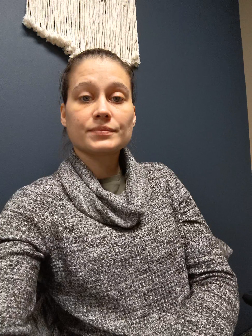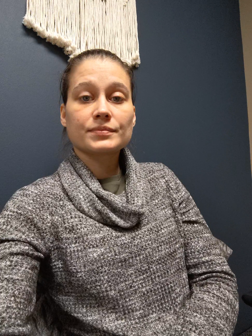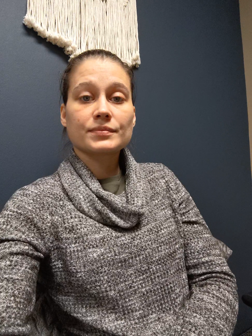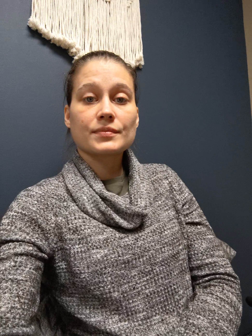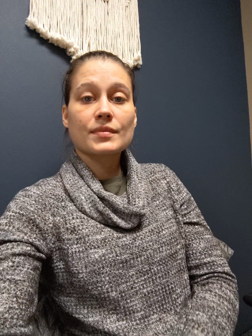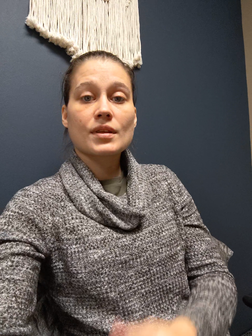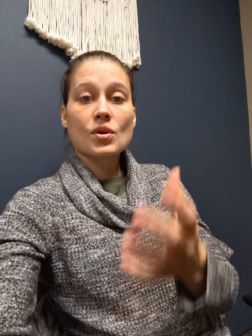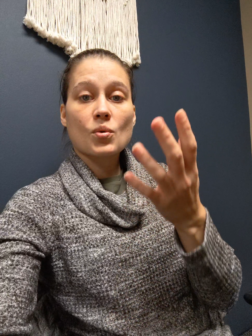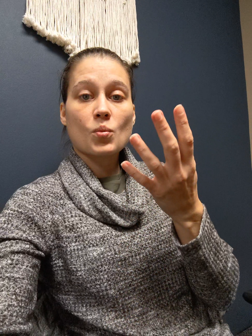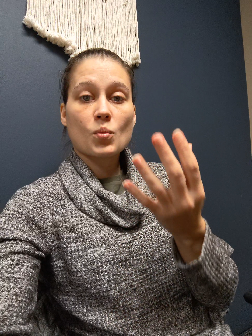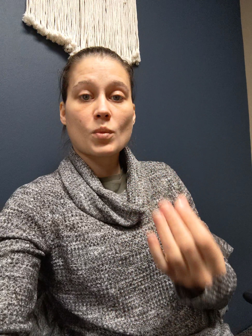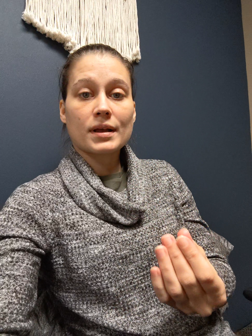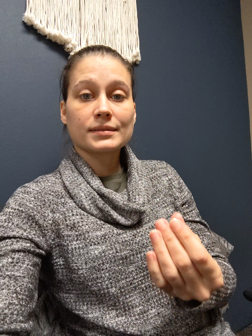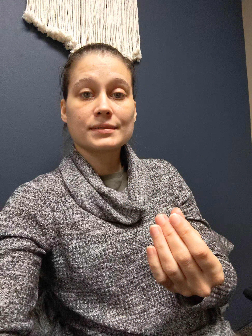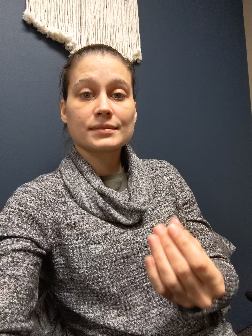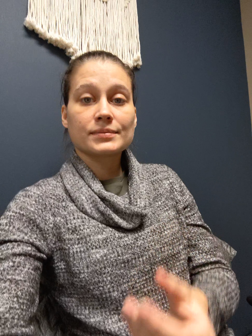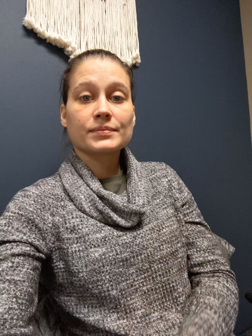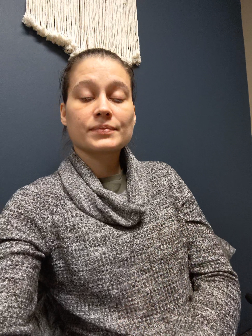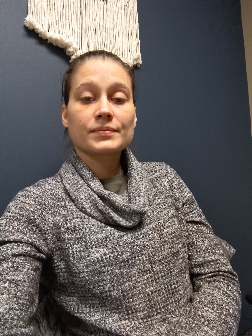wet